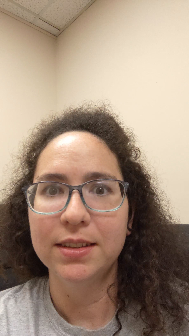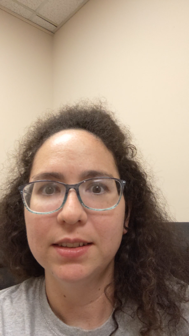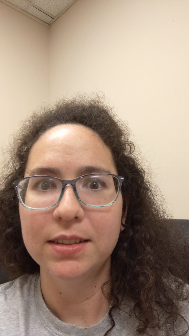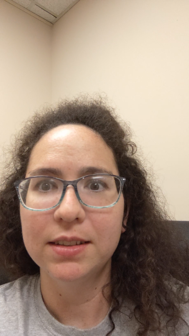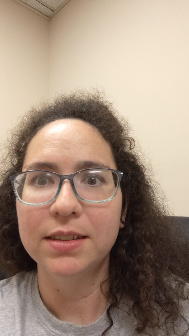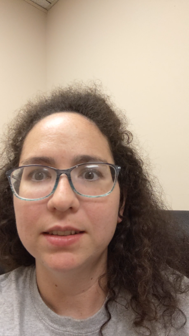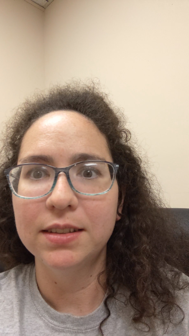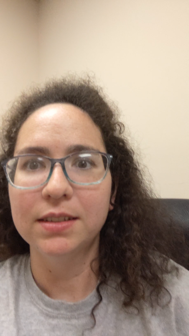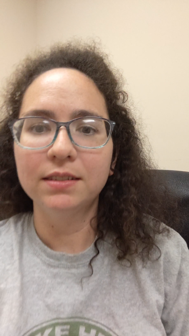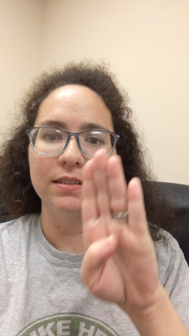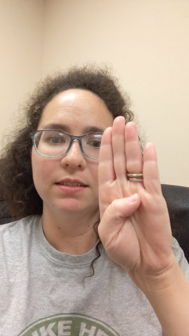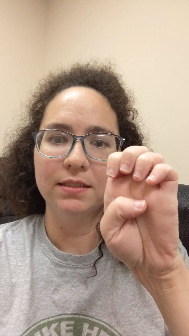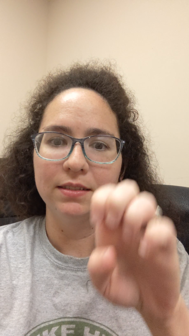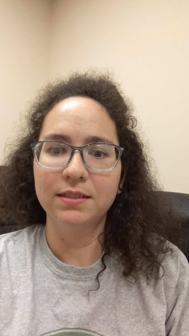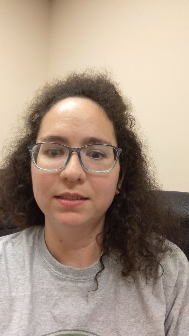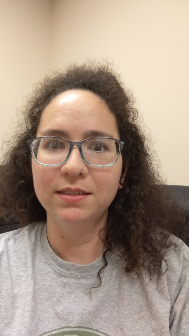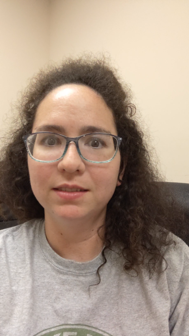be